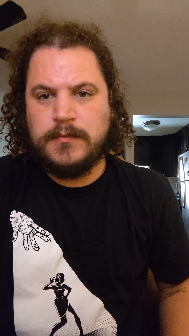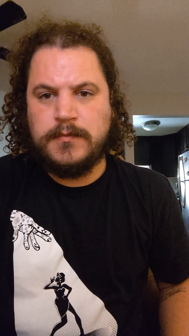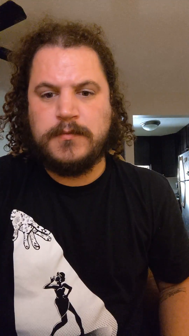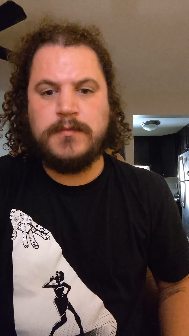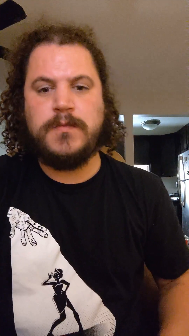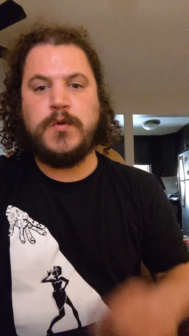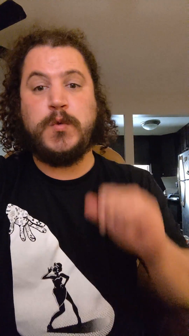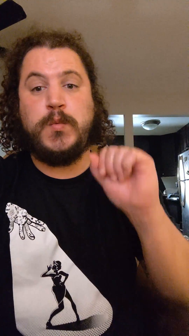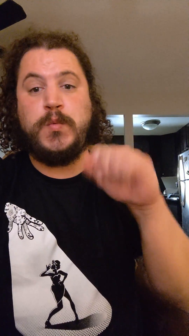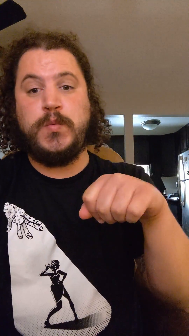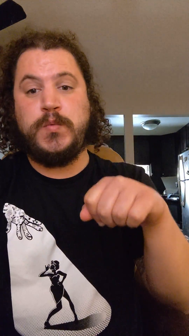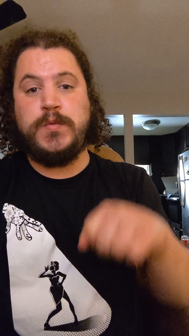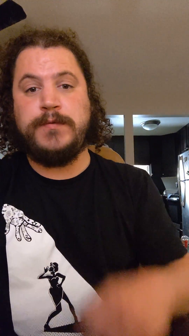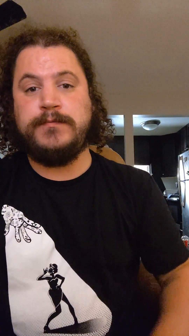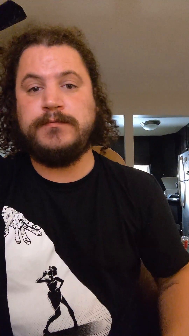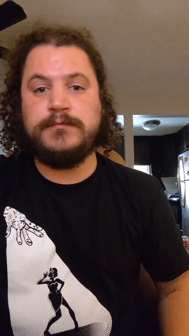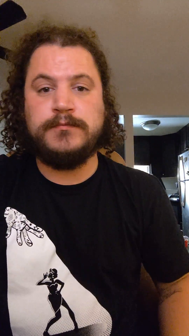could